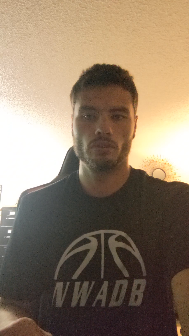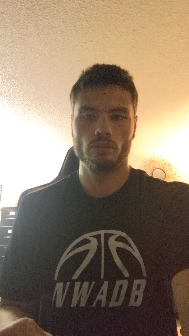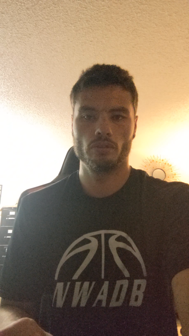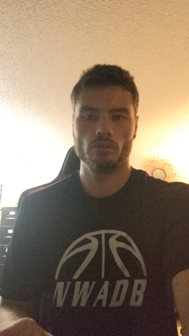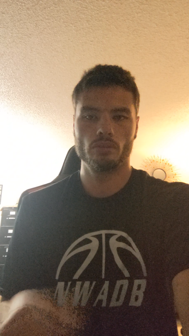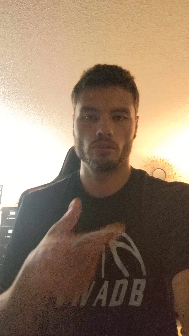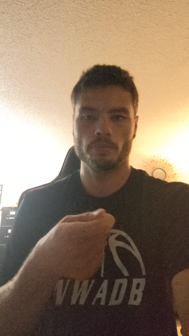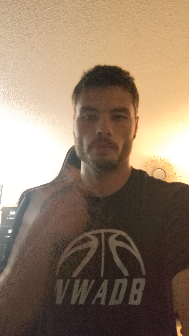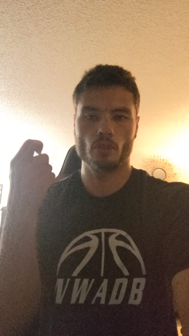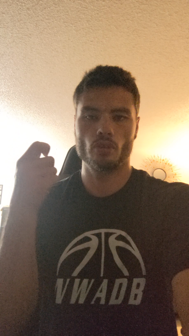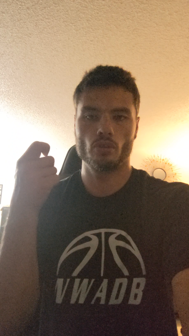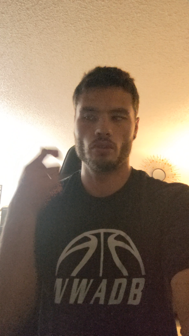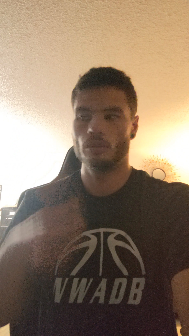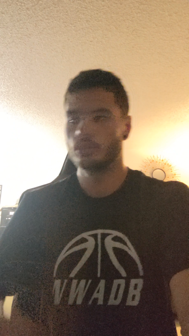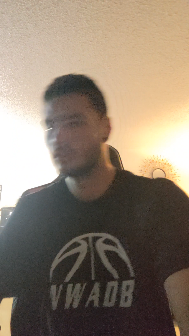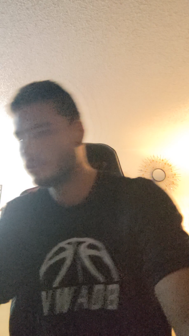pull